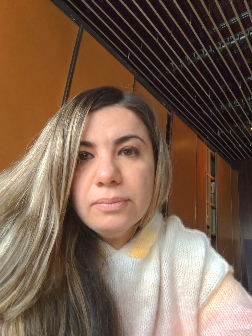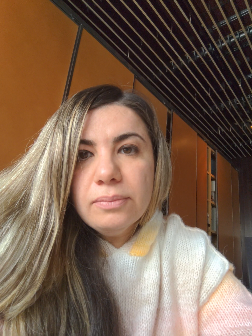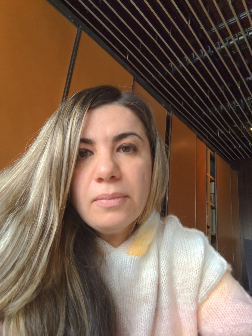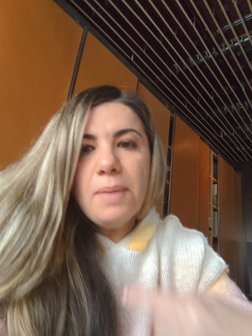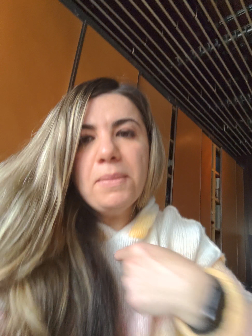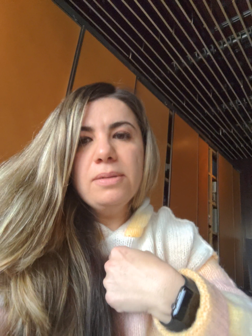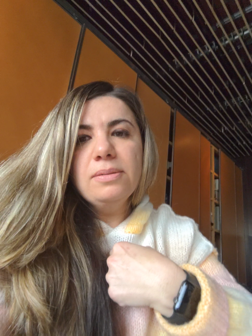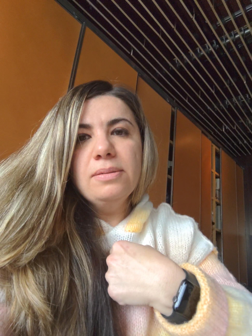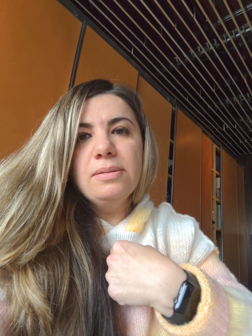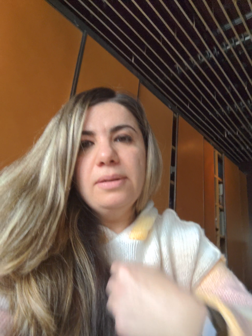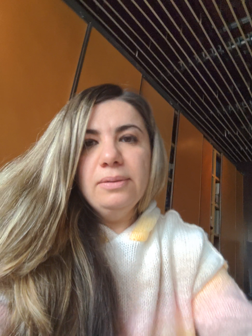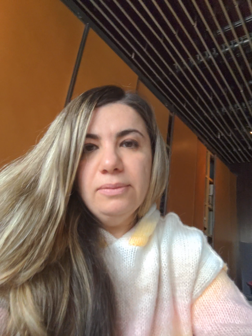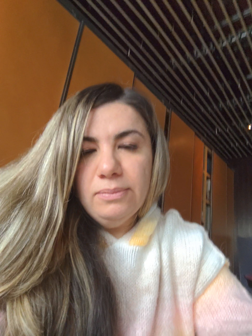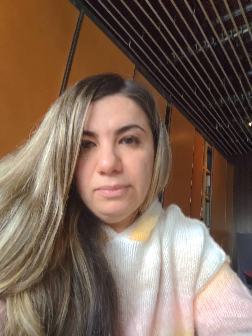my